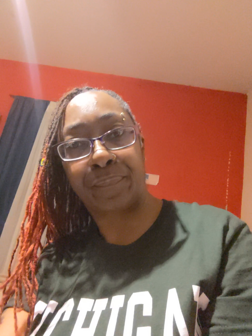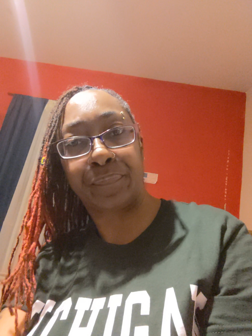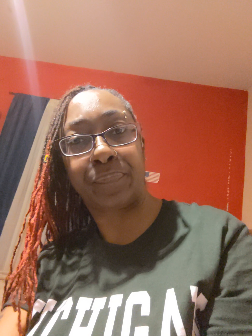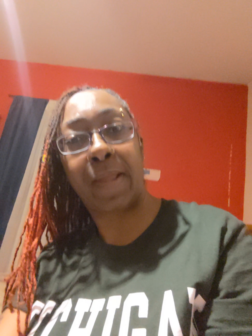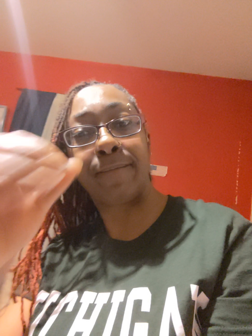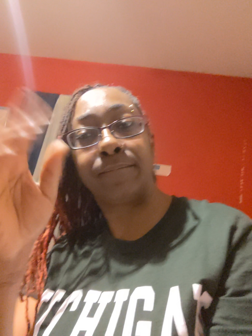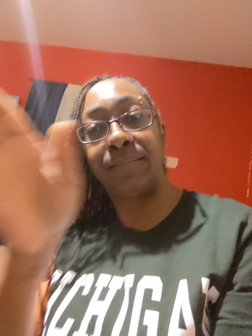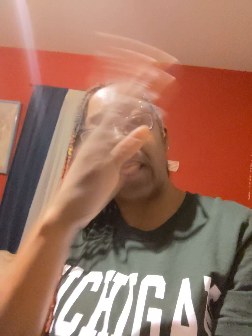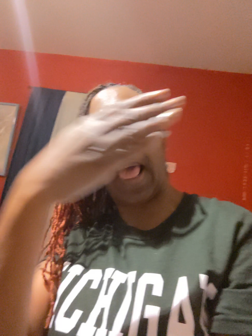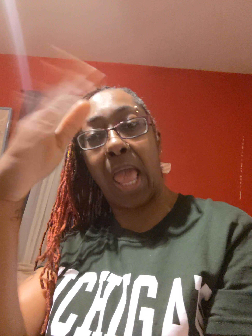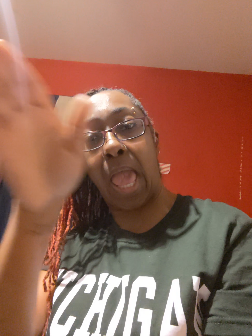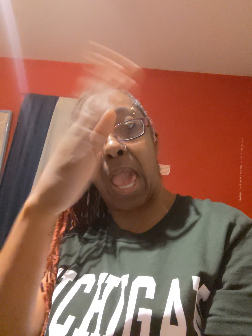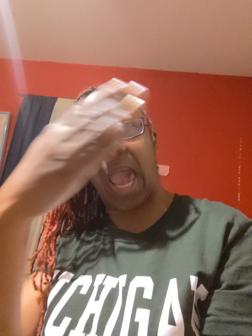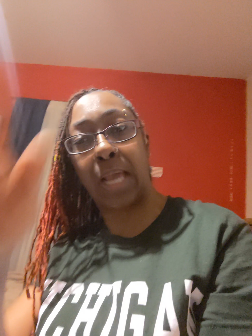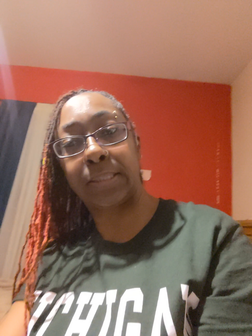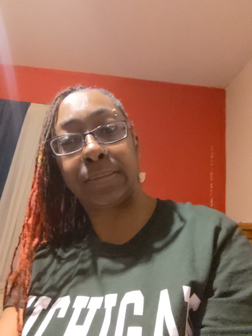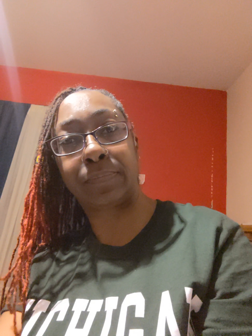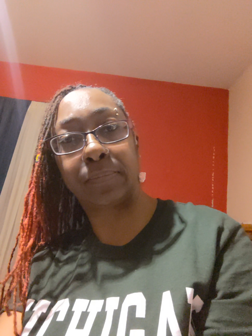flag